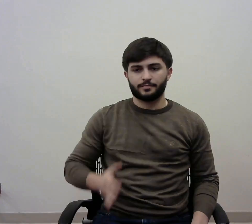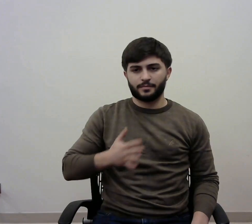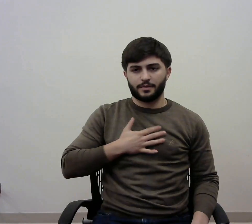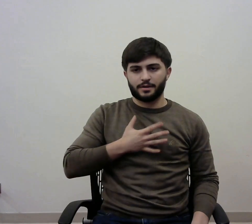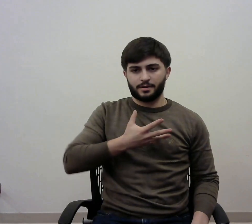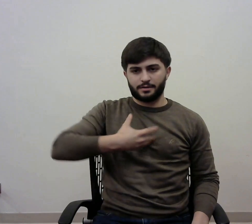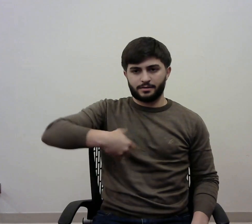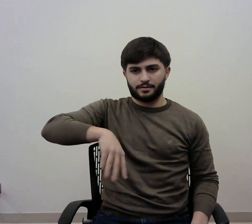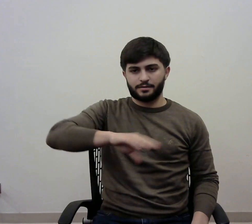biz